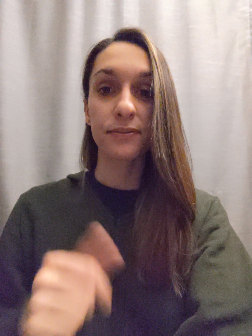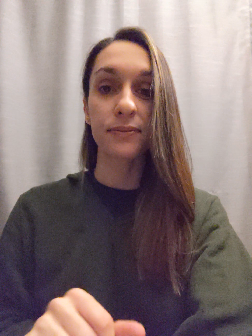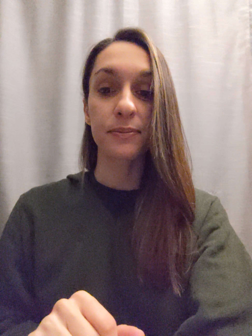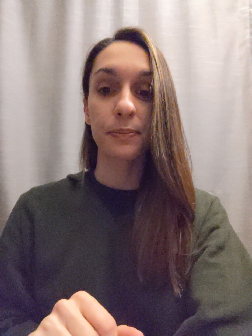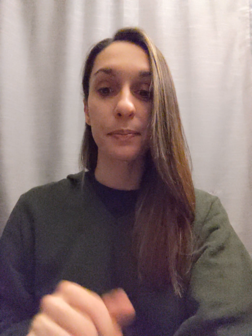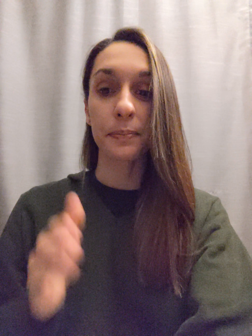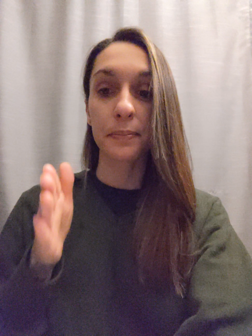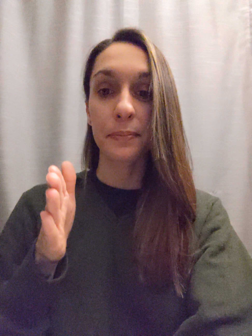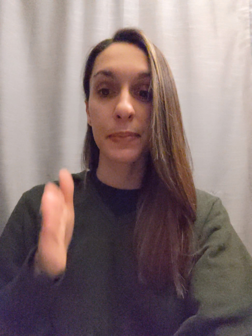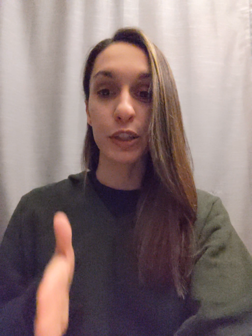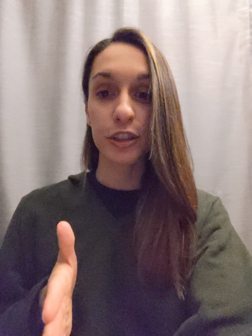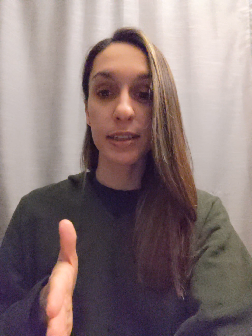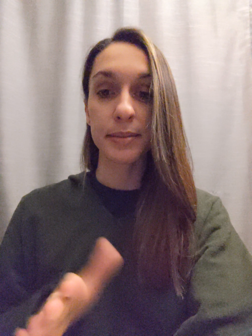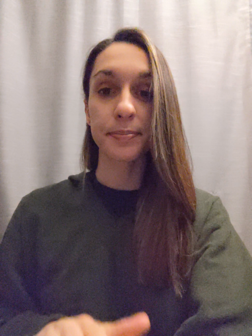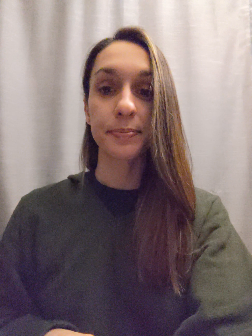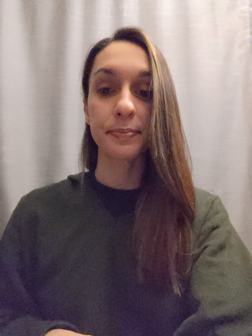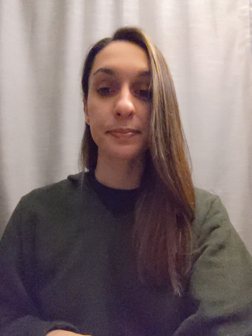person